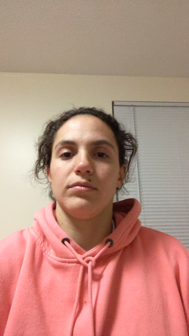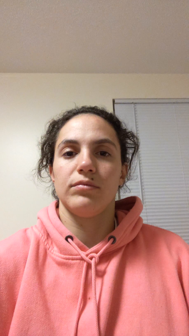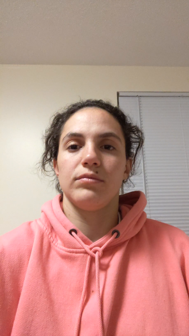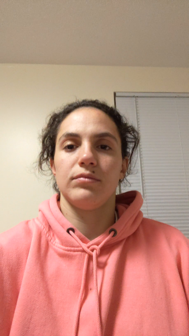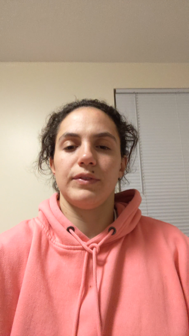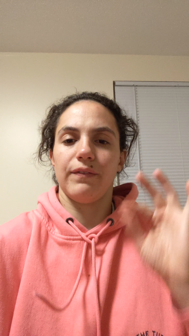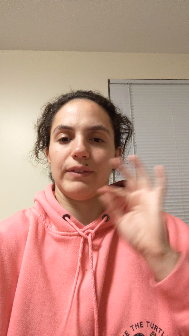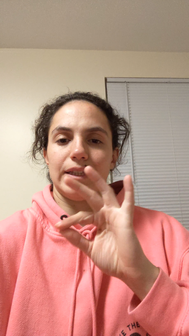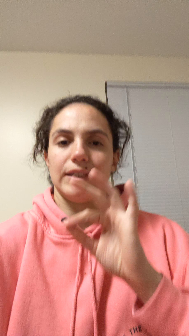fit